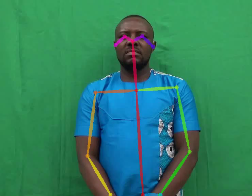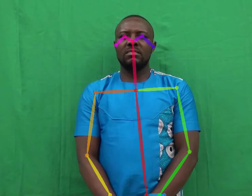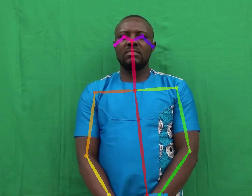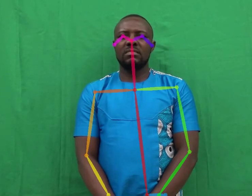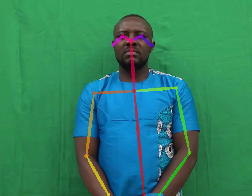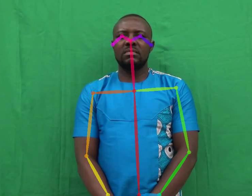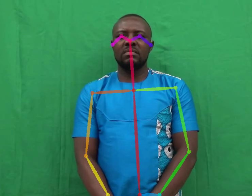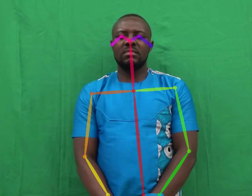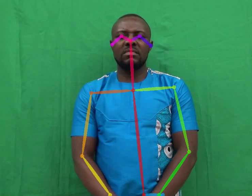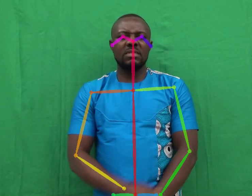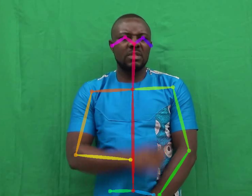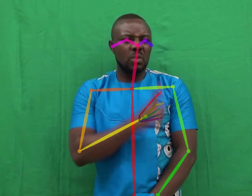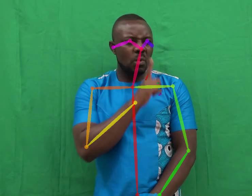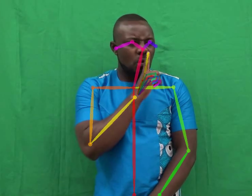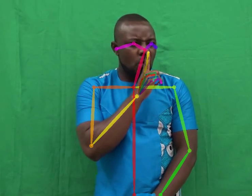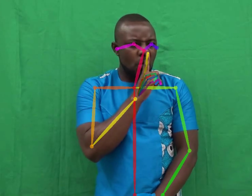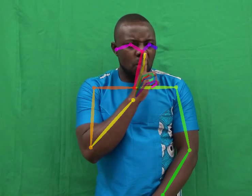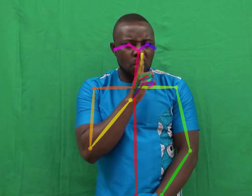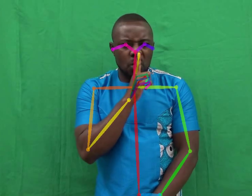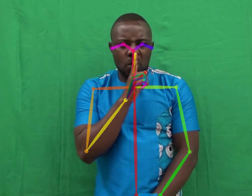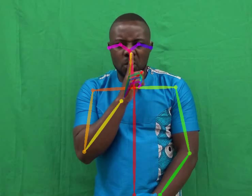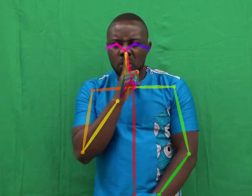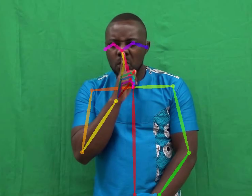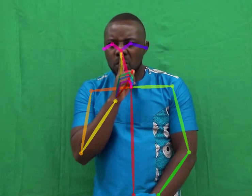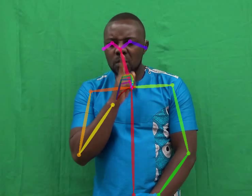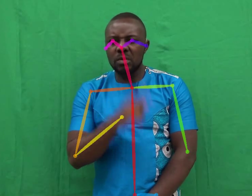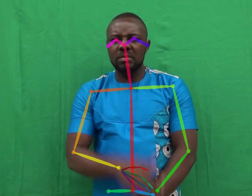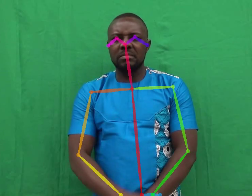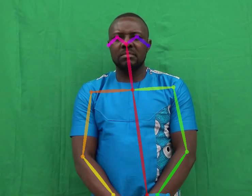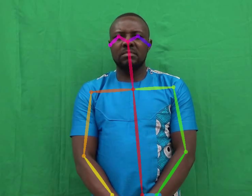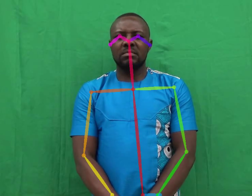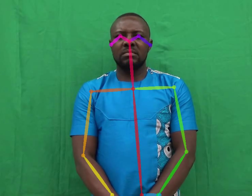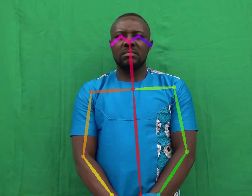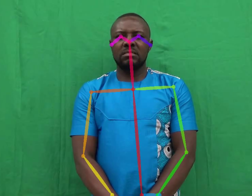silent or quiet